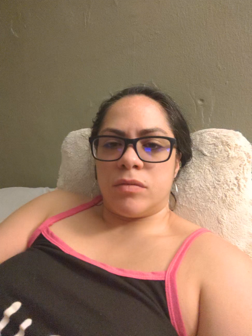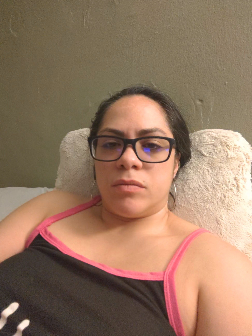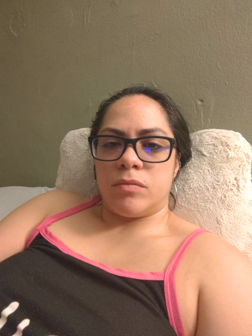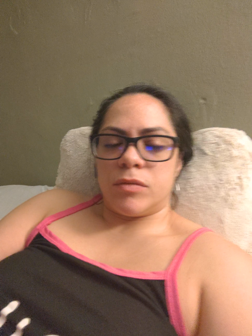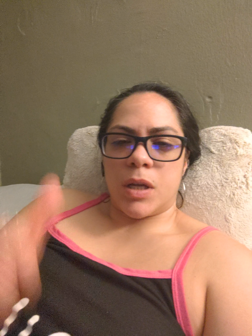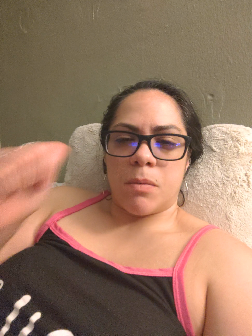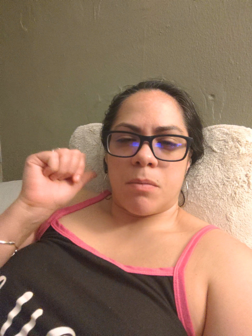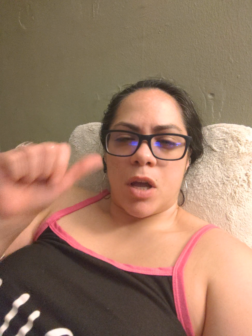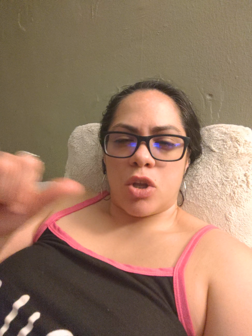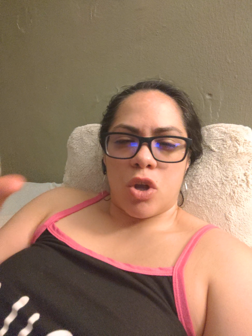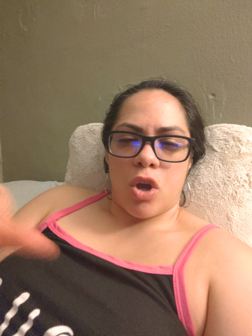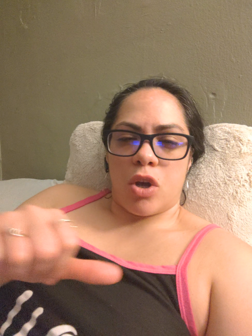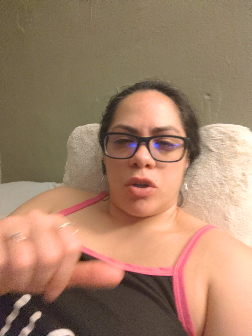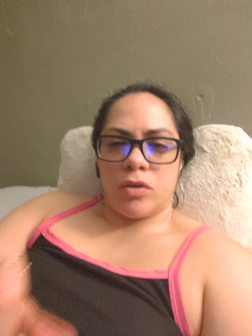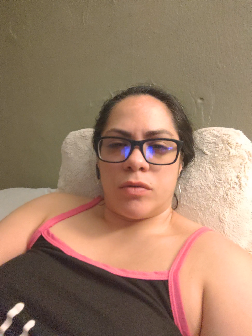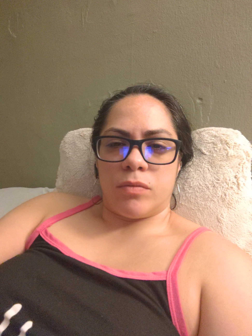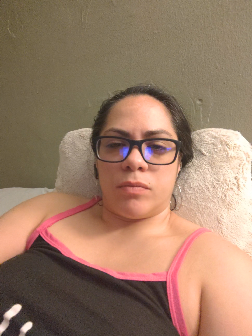backyard